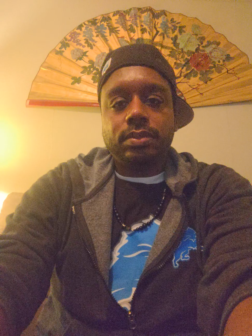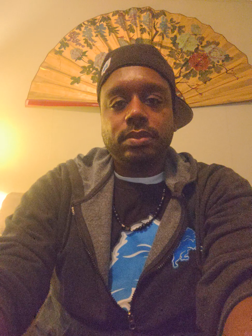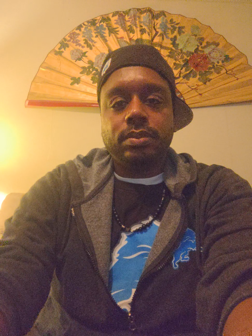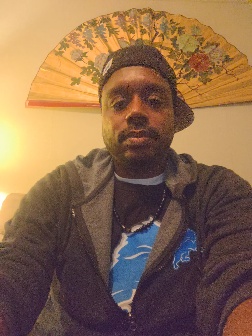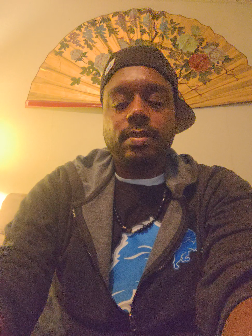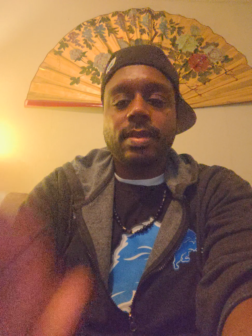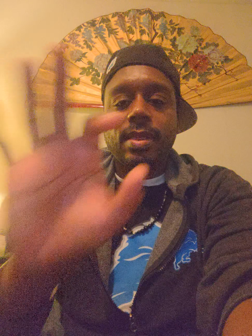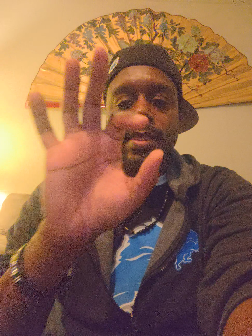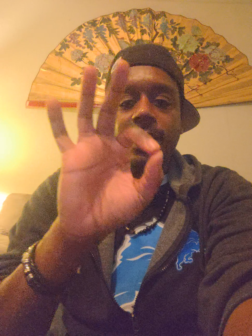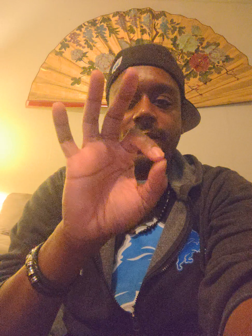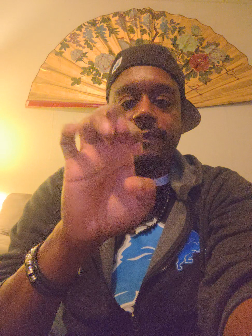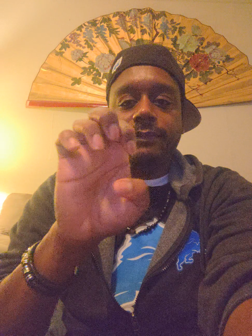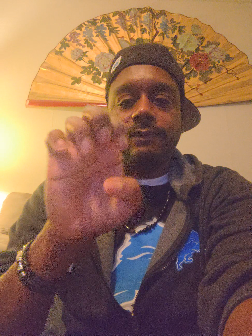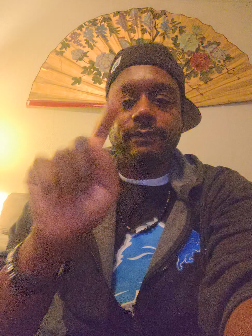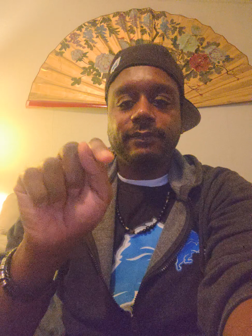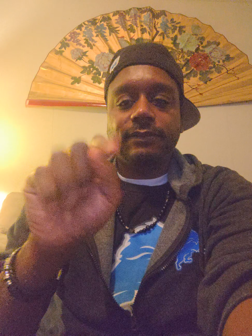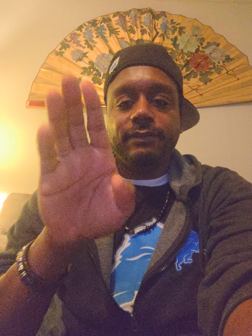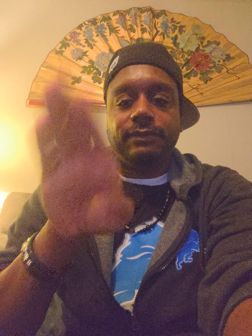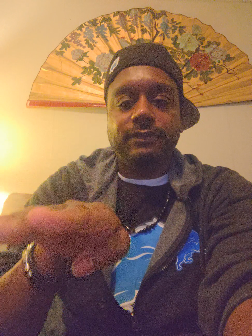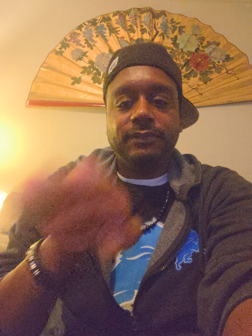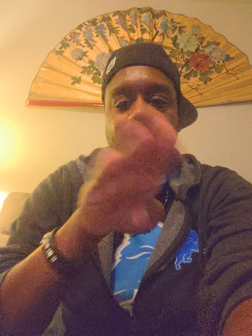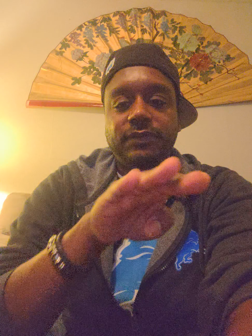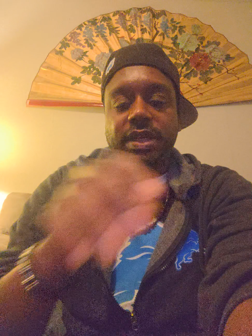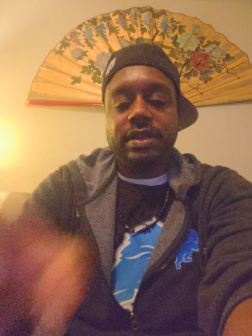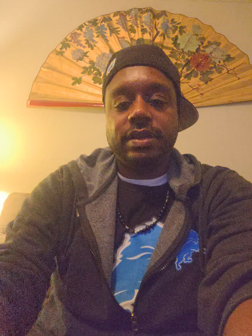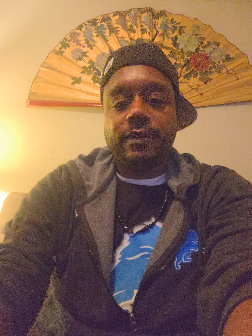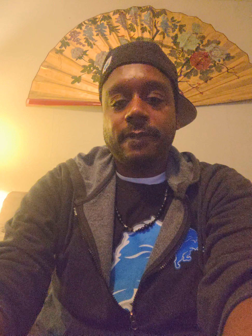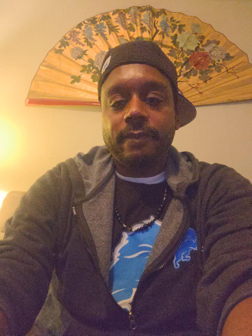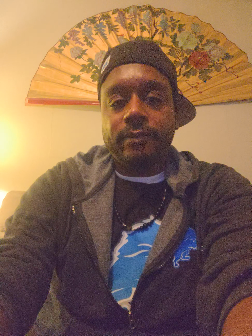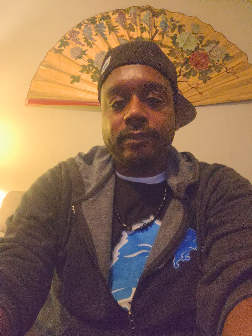feet